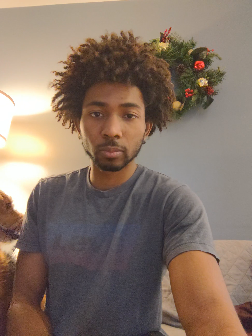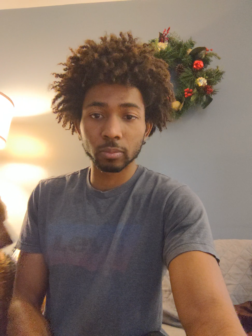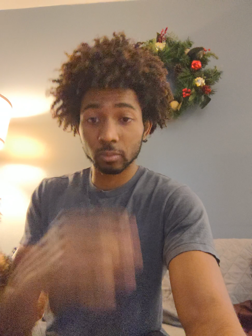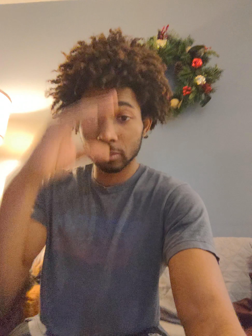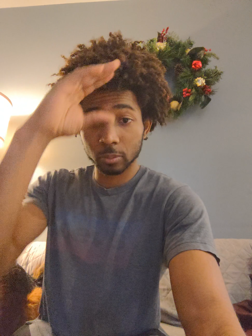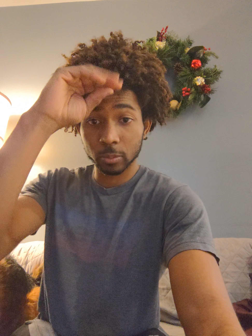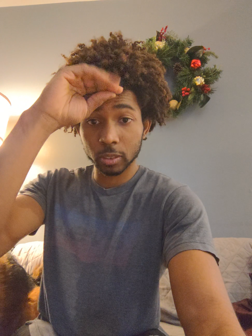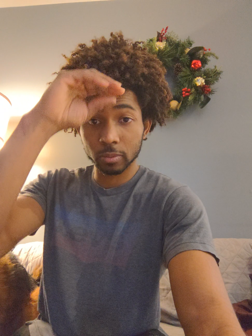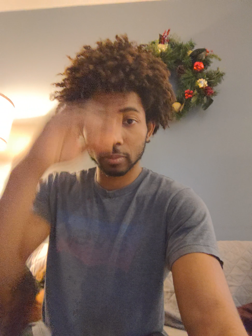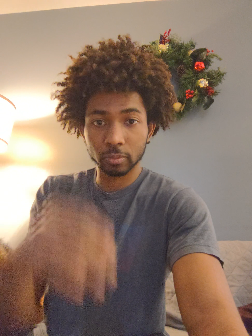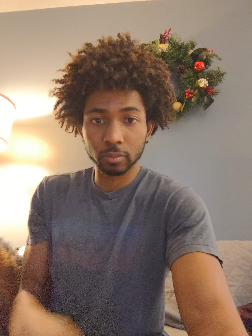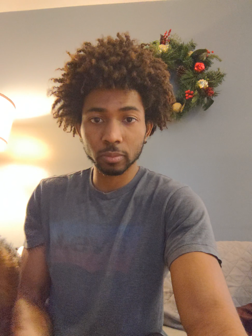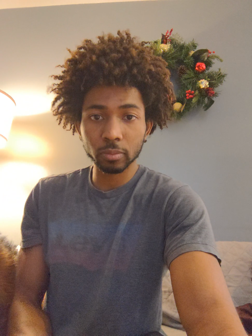boy